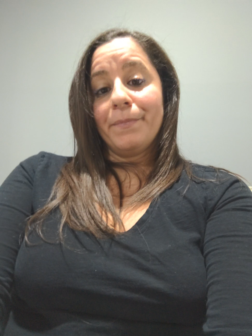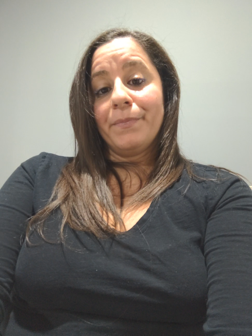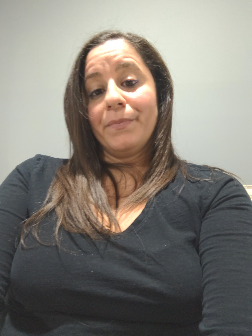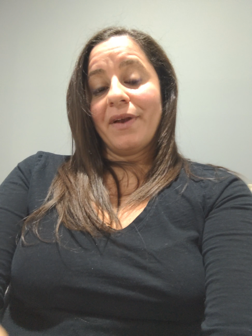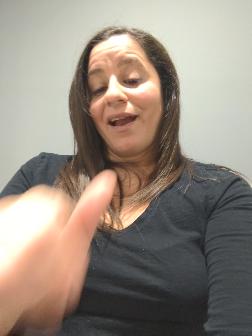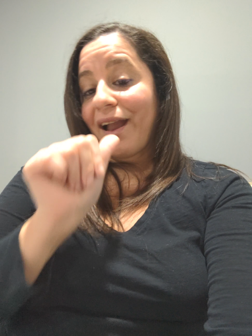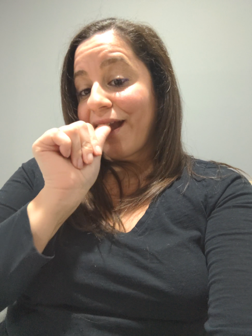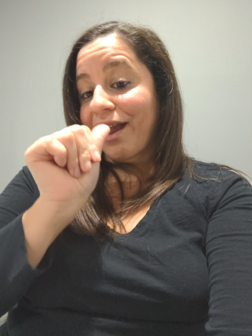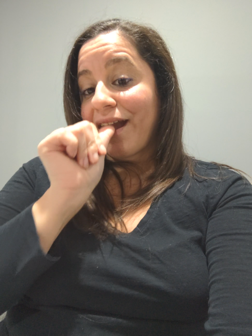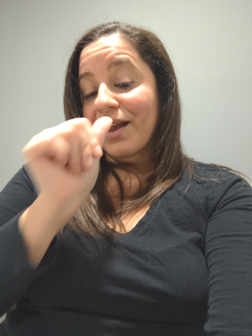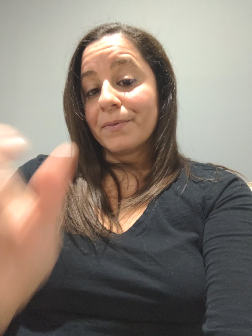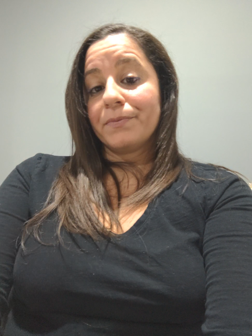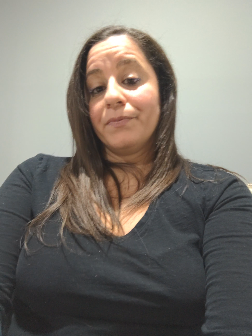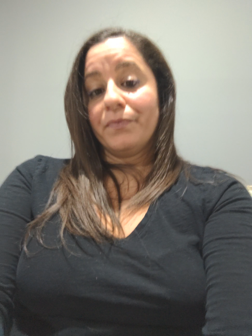nuts